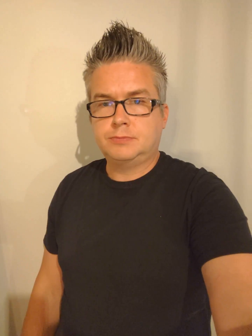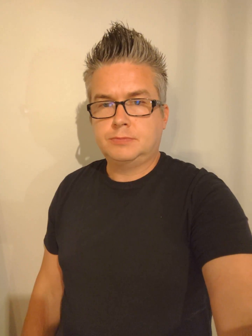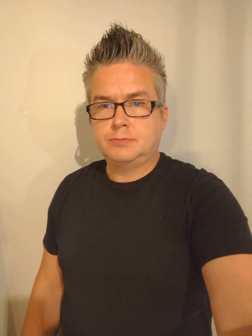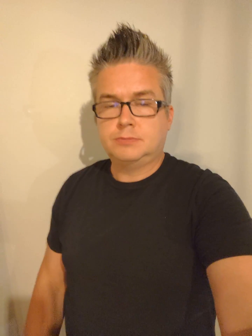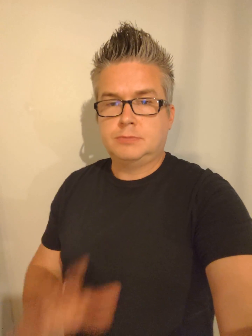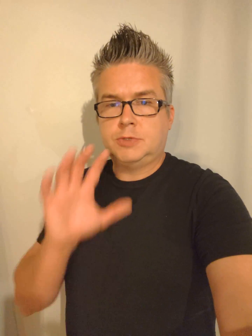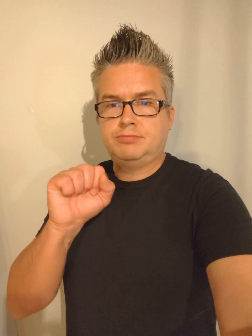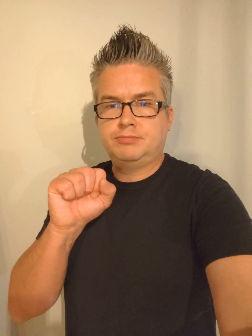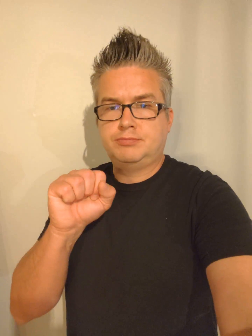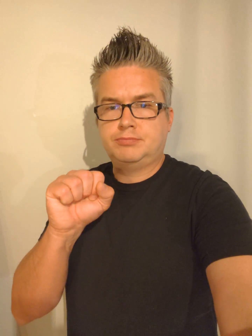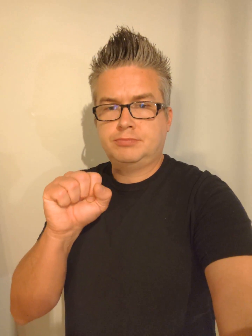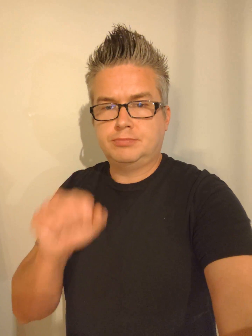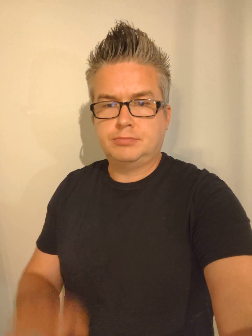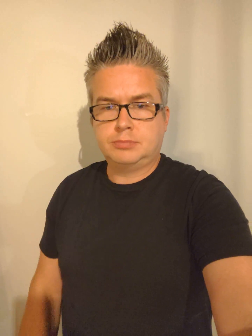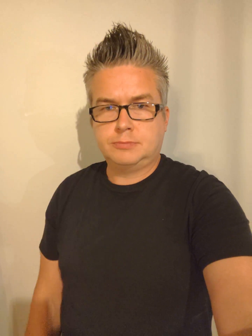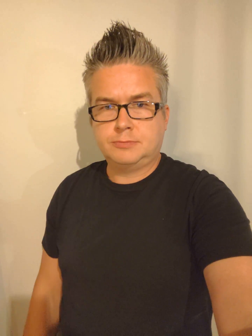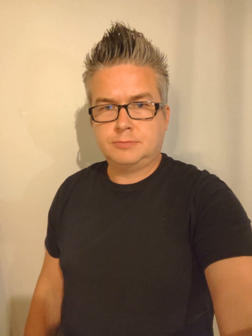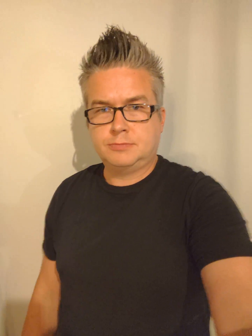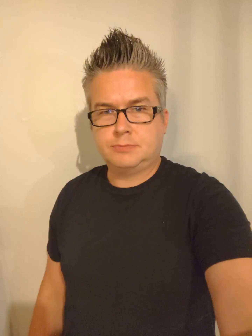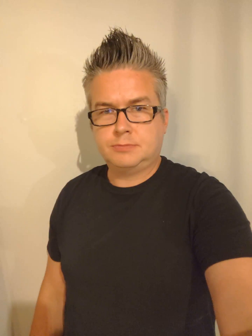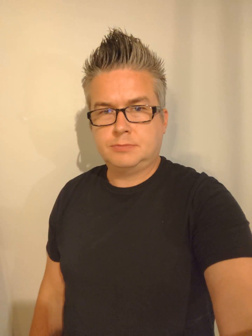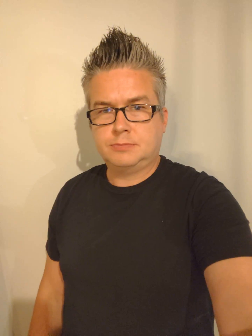catch